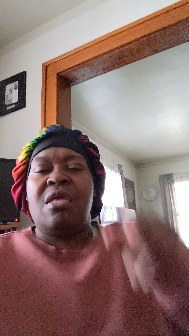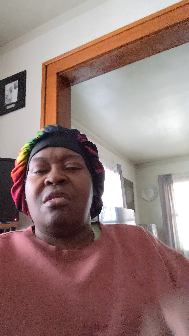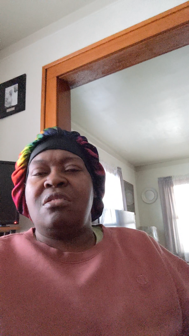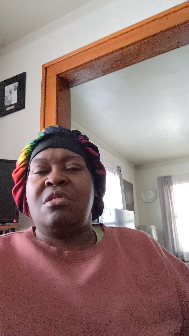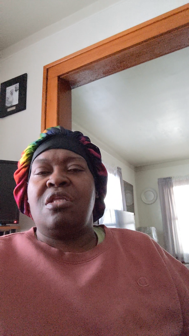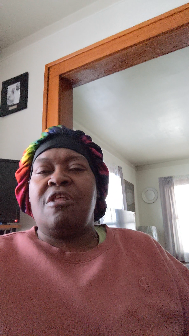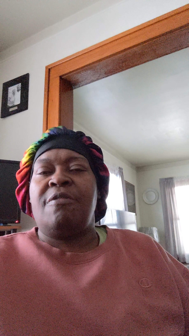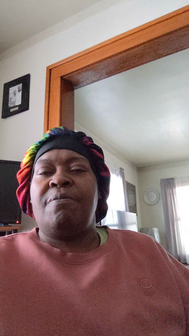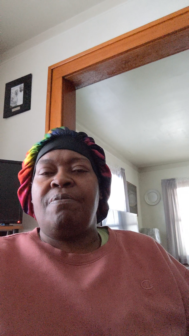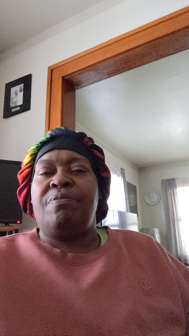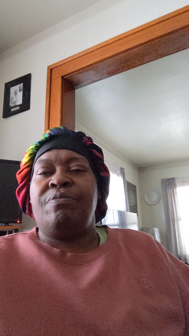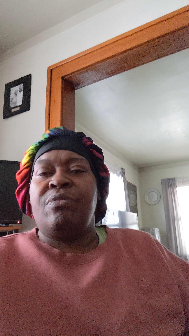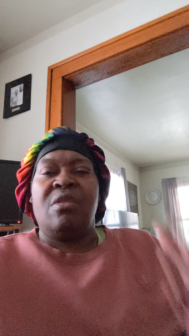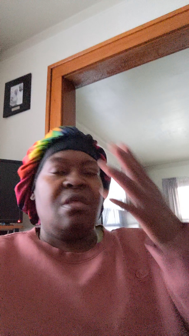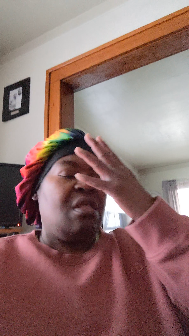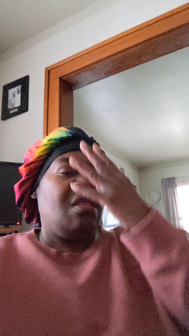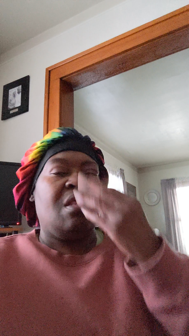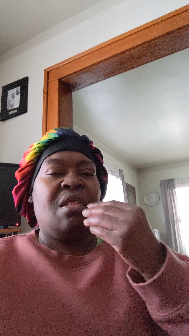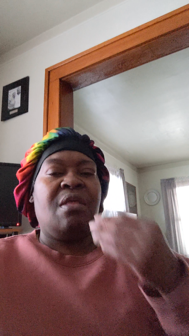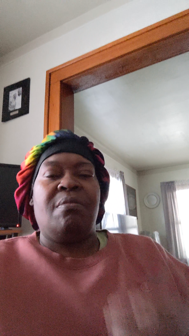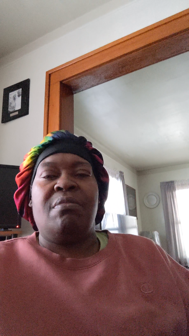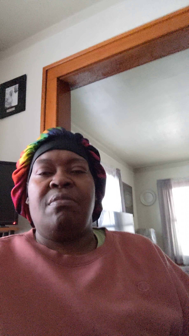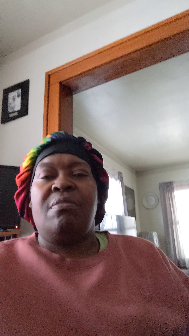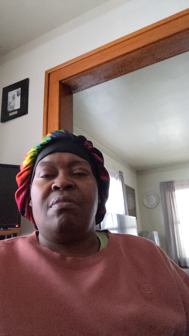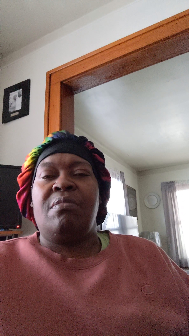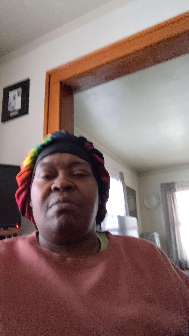asleep